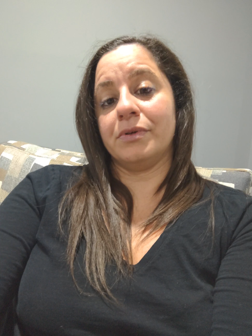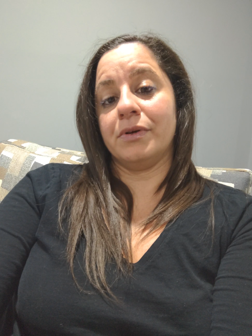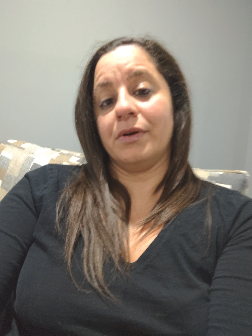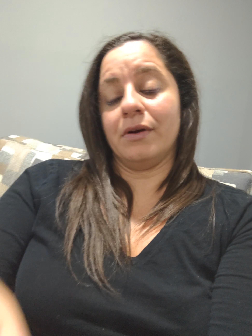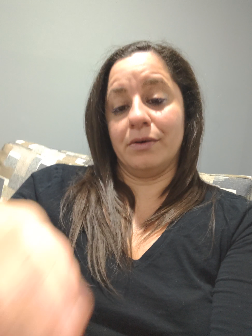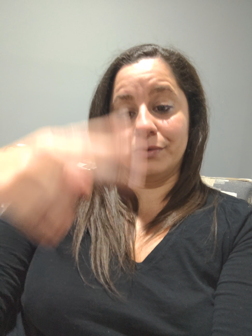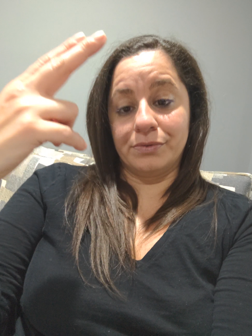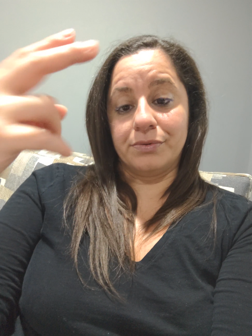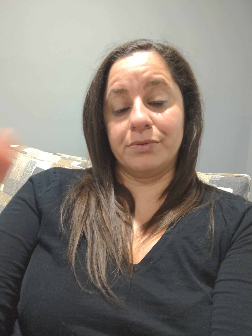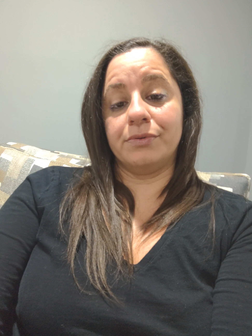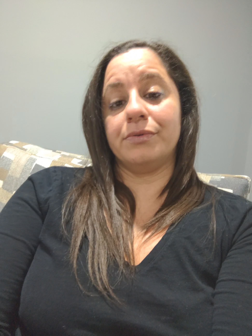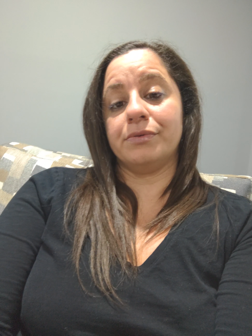high